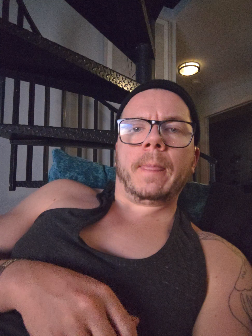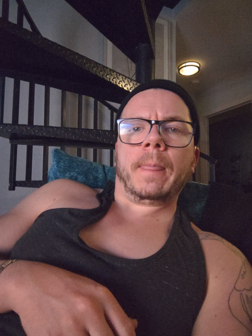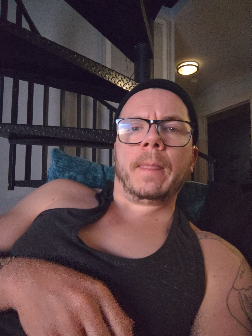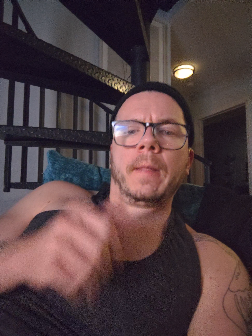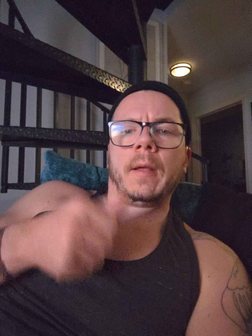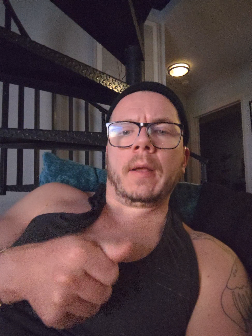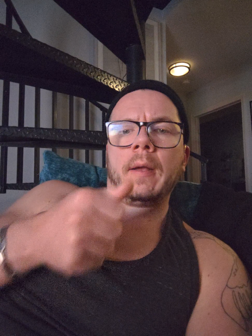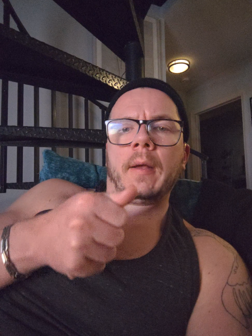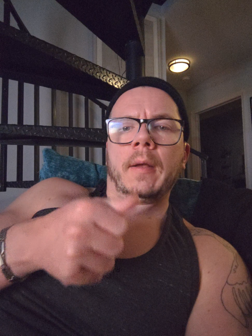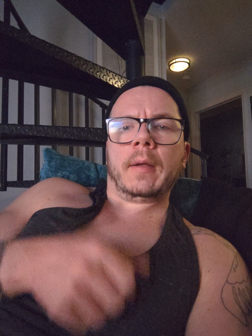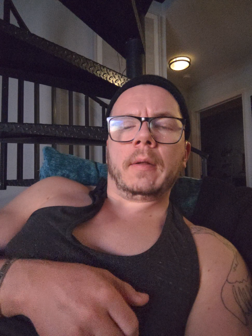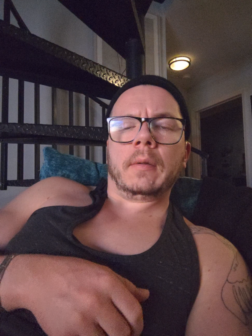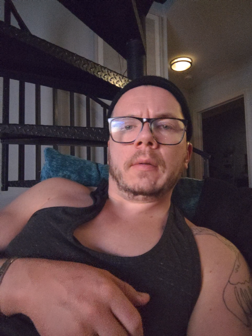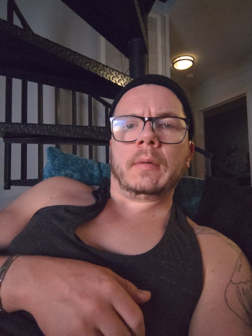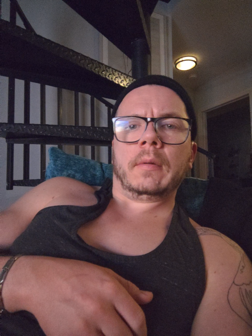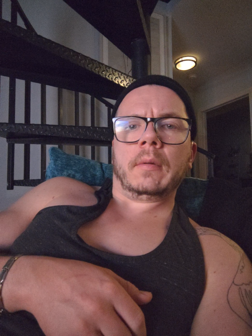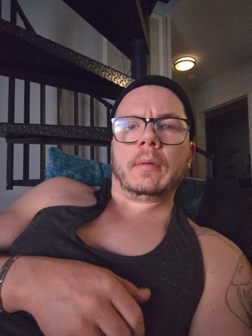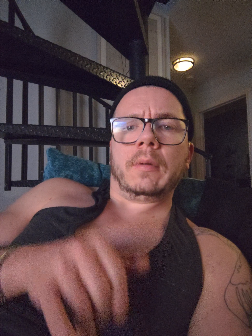hide